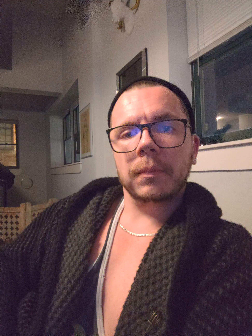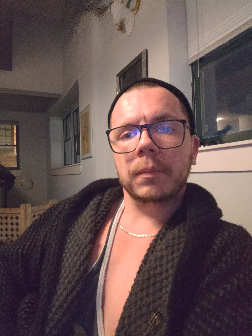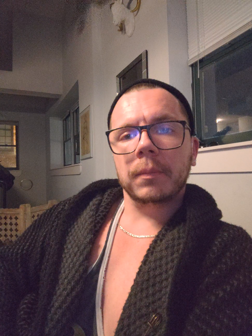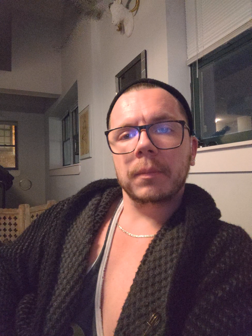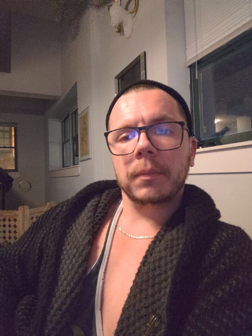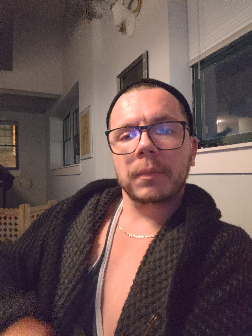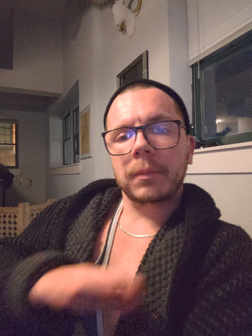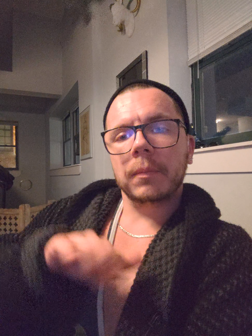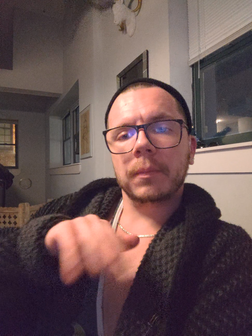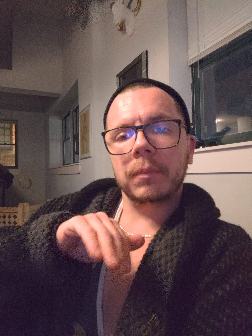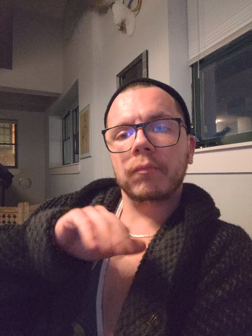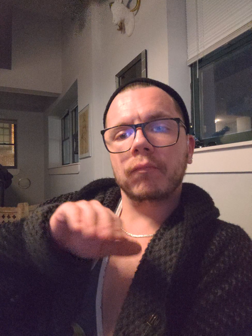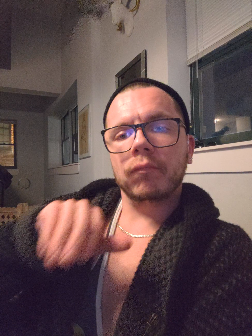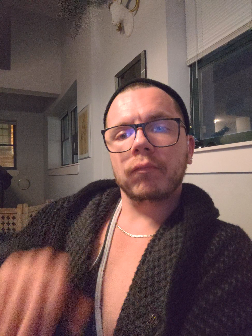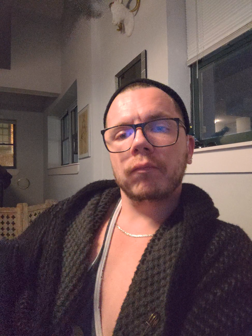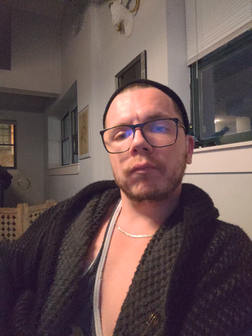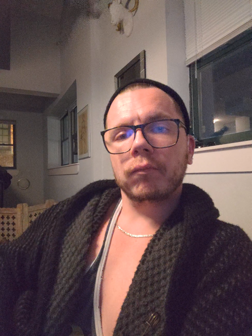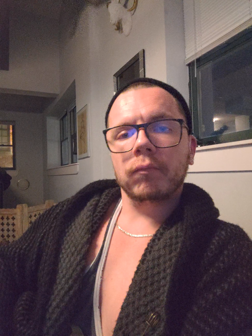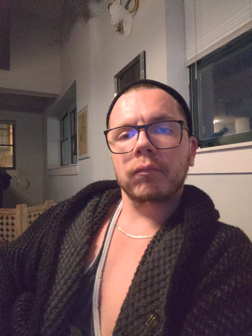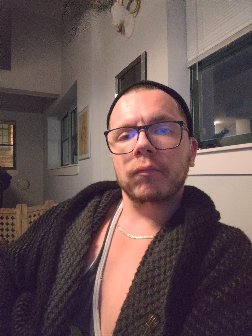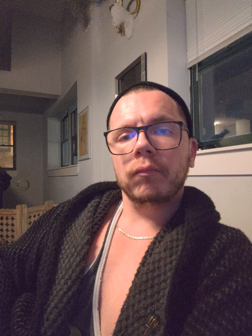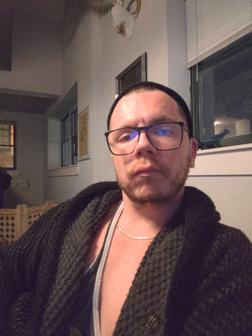pool